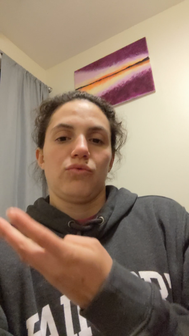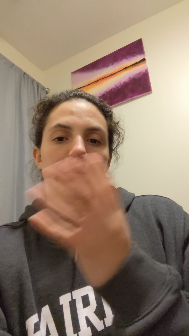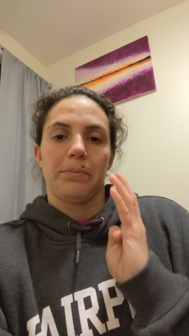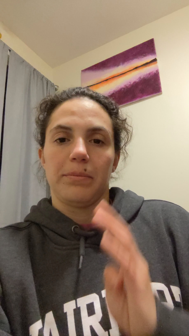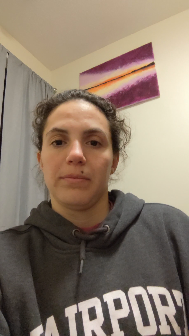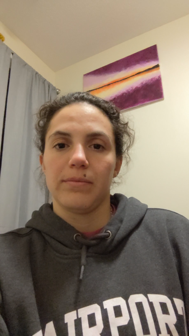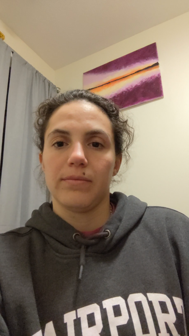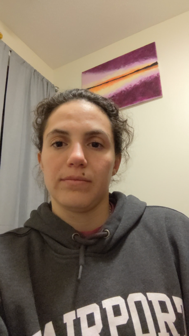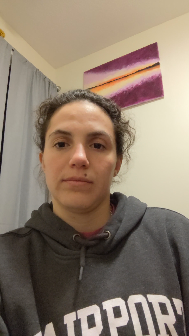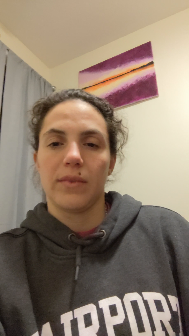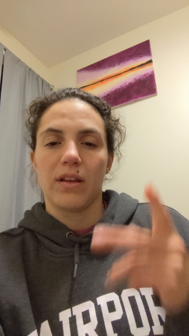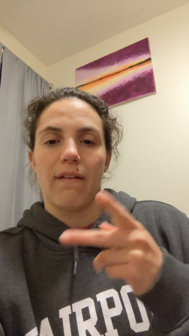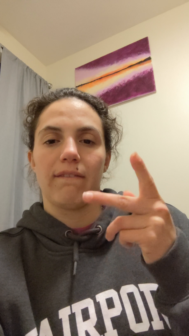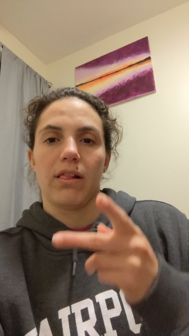careful